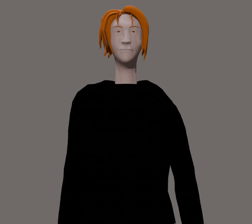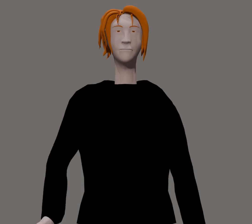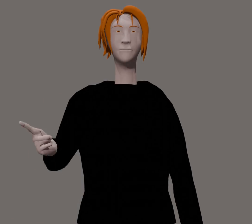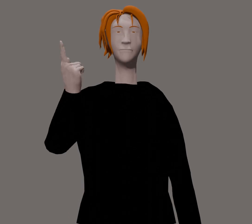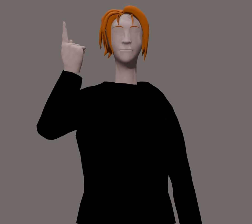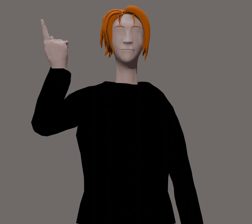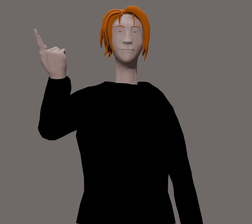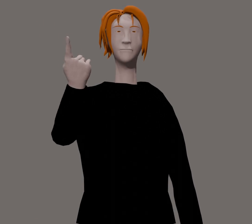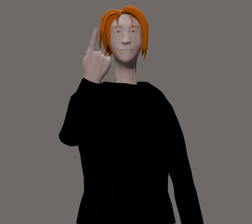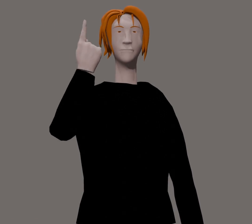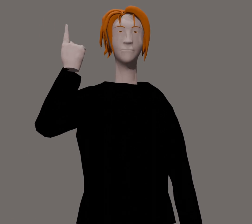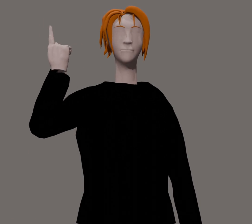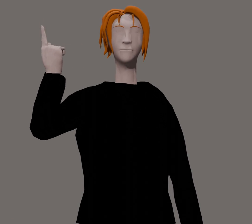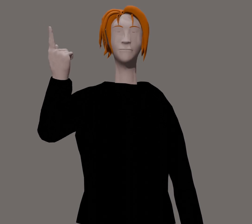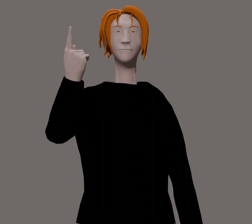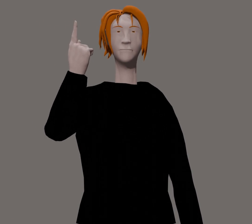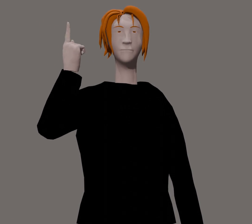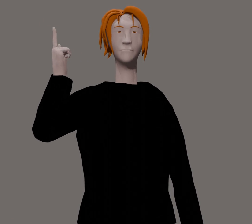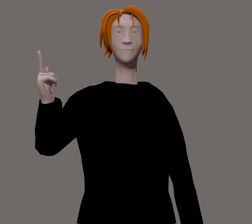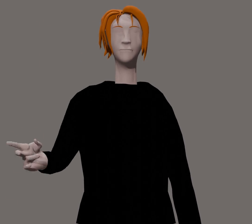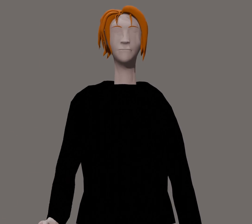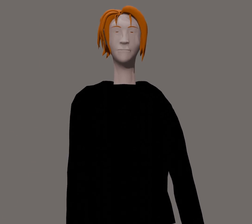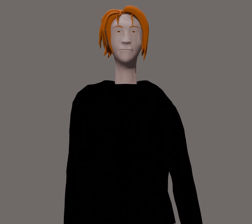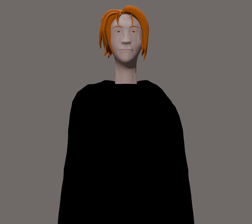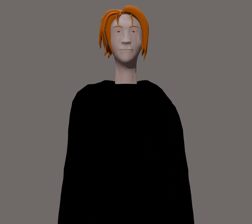Constantly